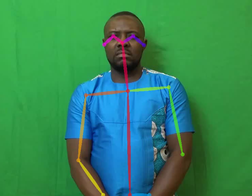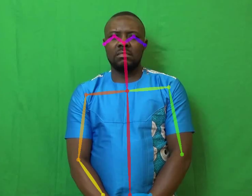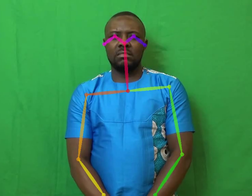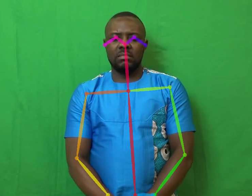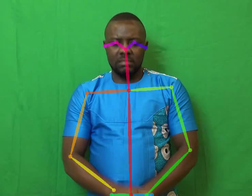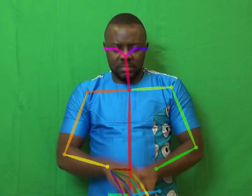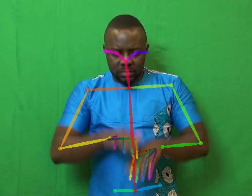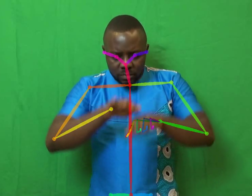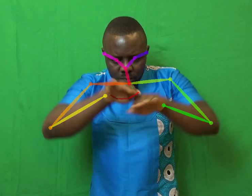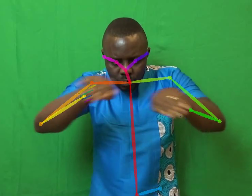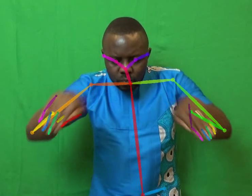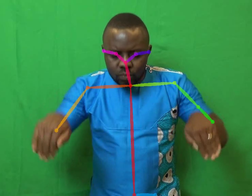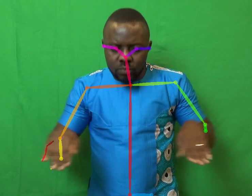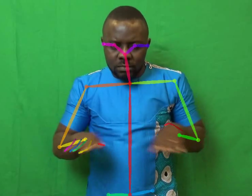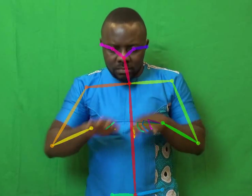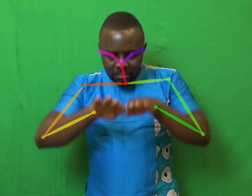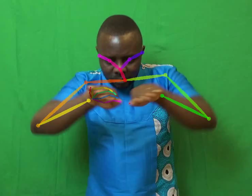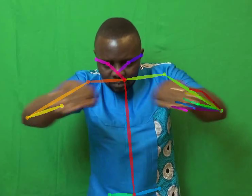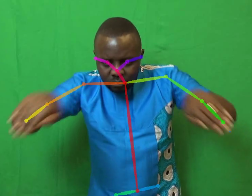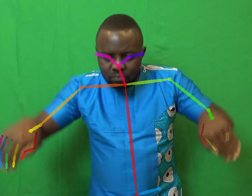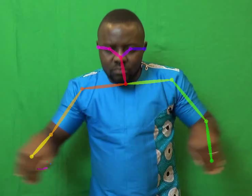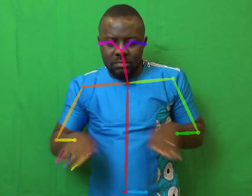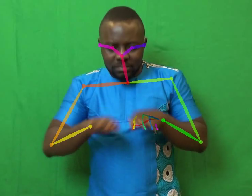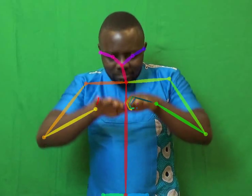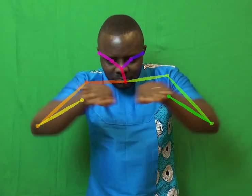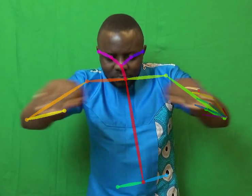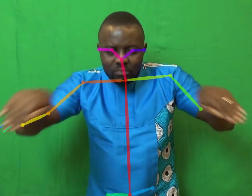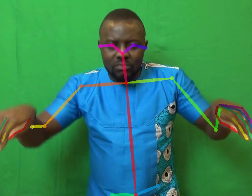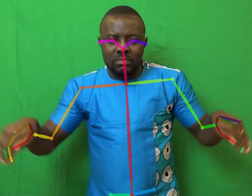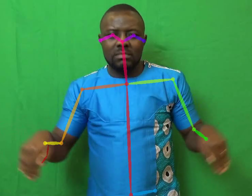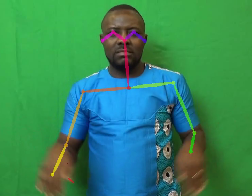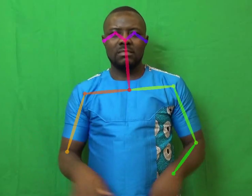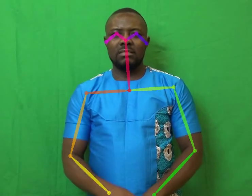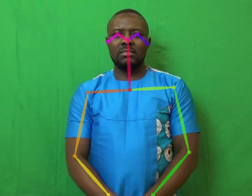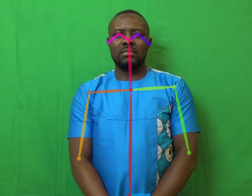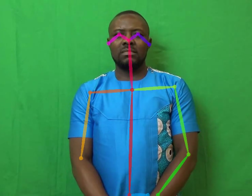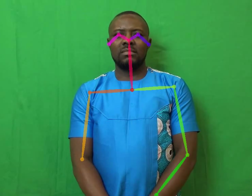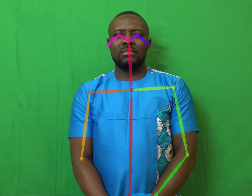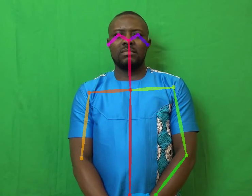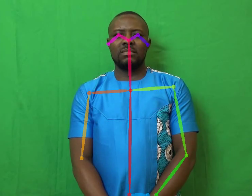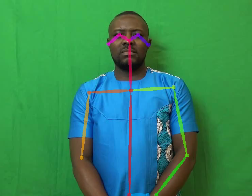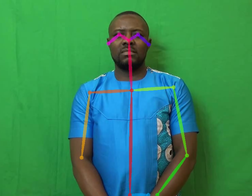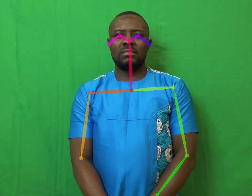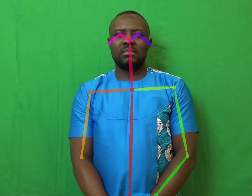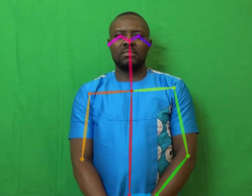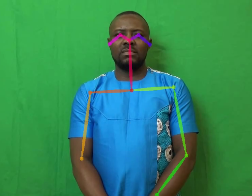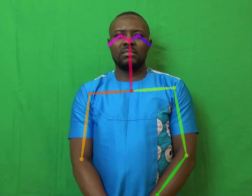swimming